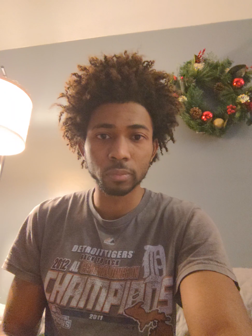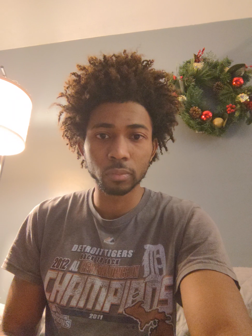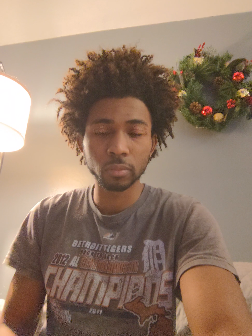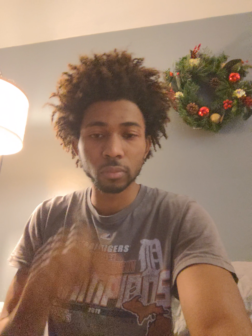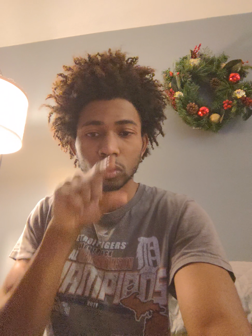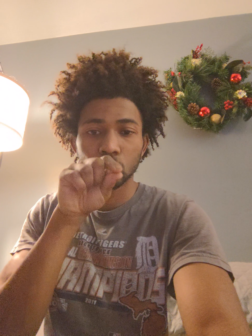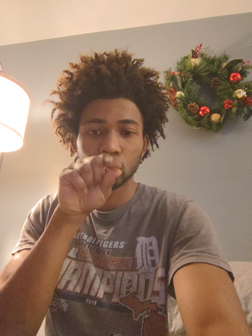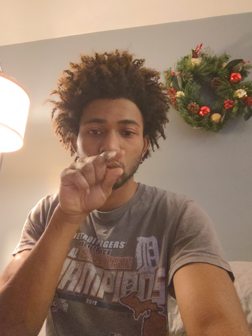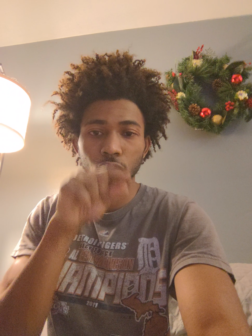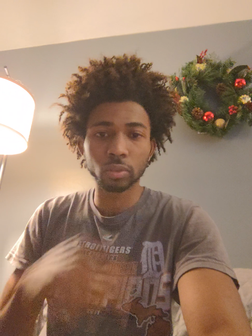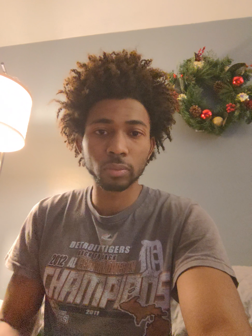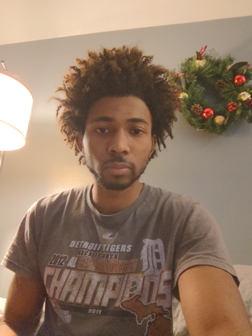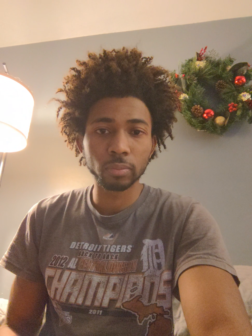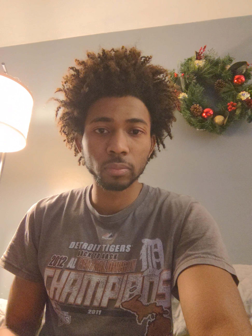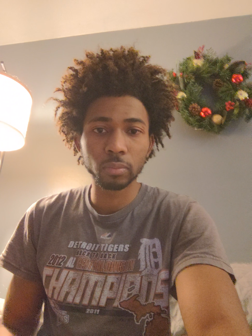bird